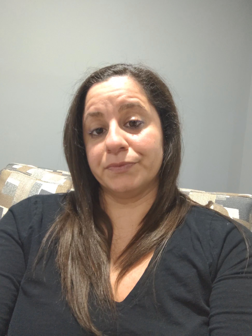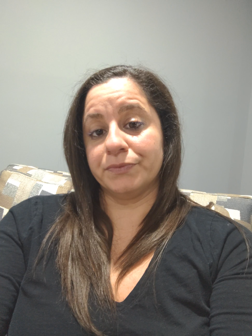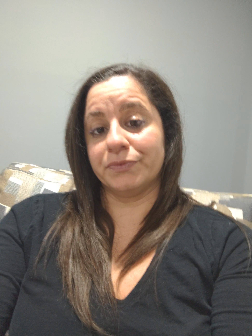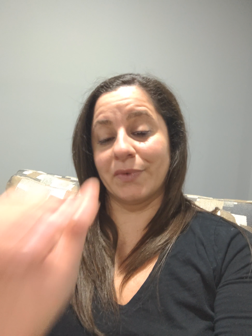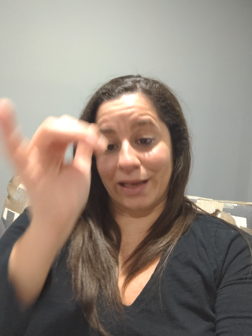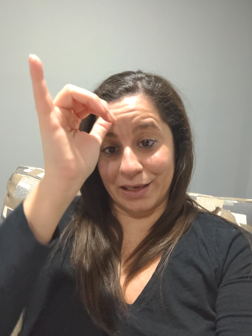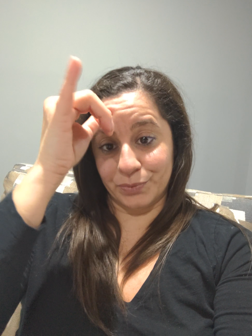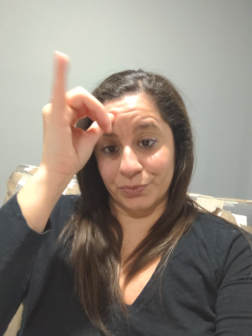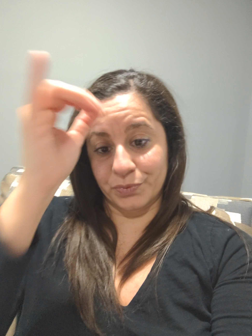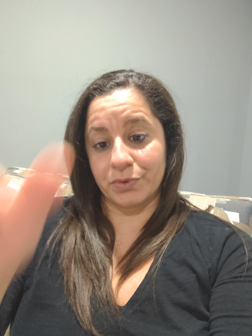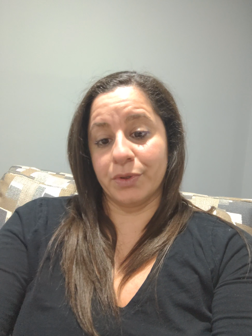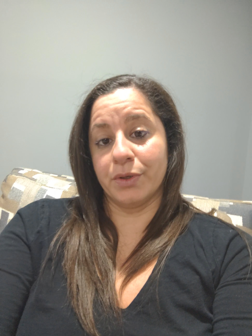cow